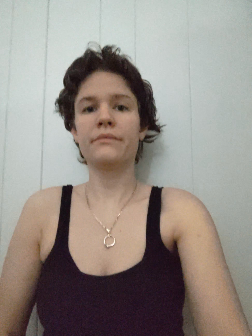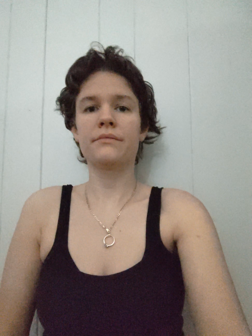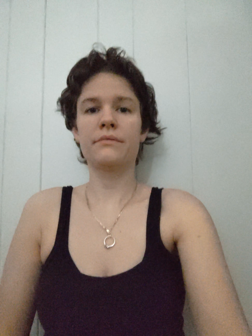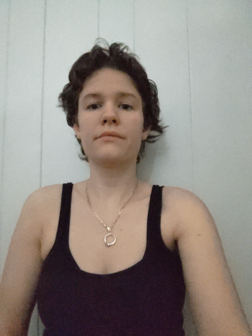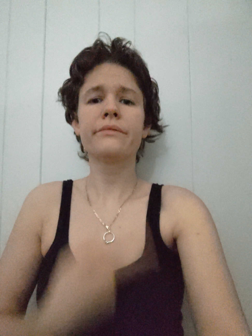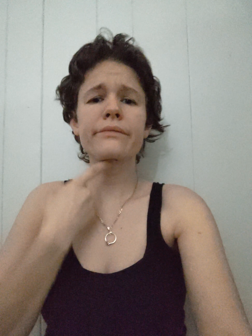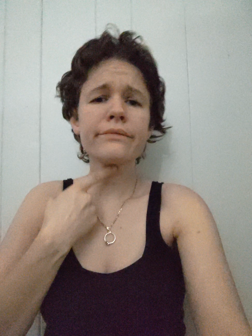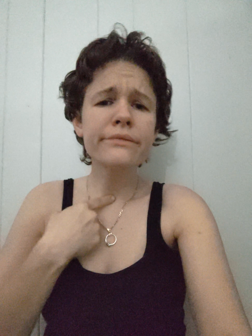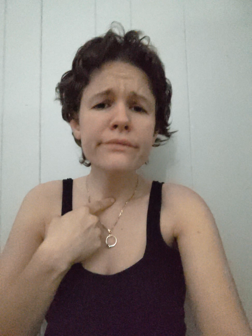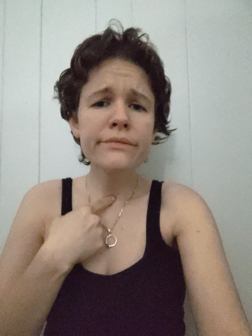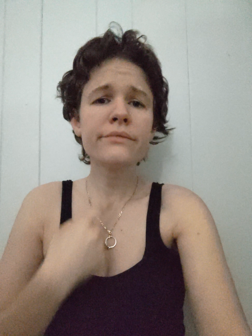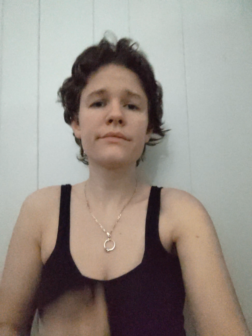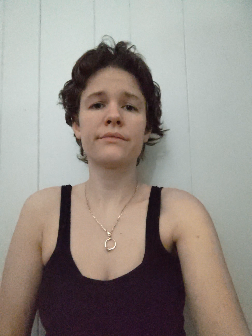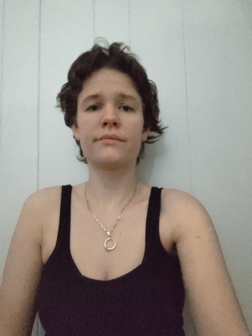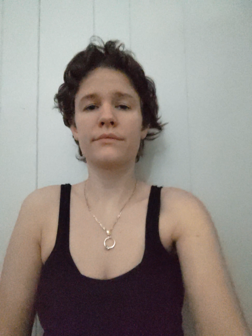thirsty